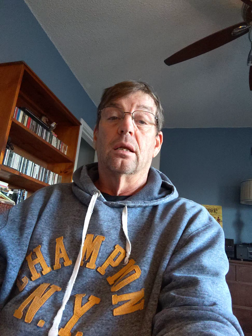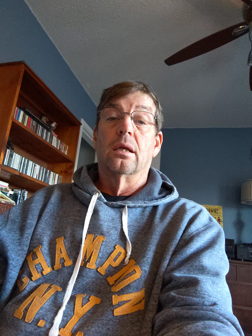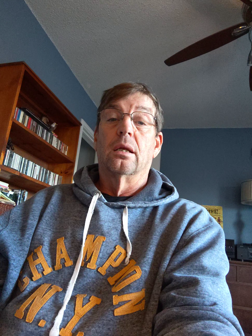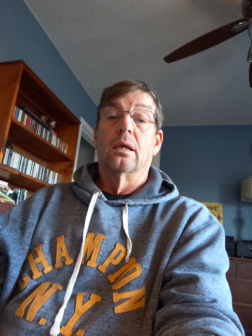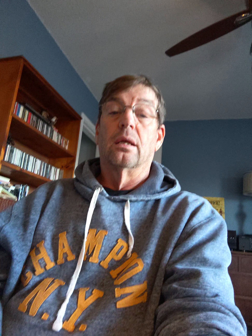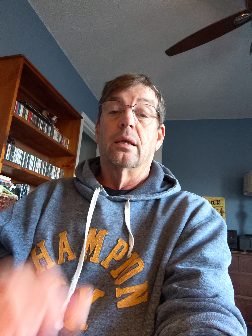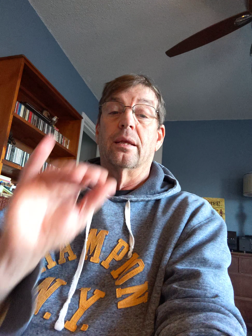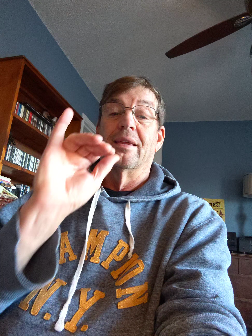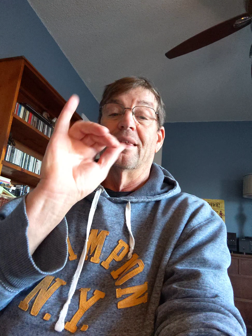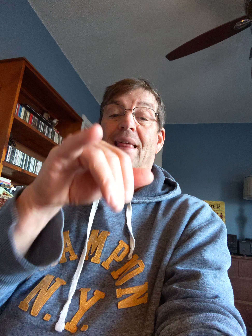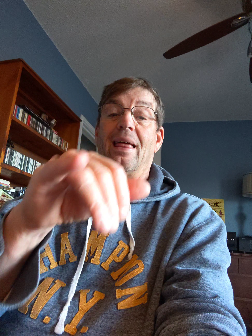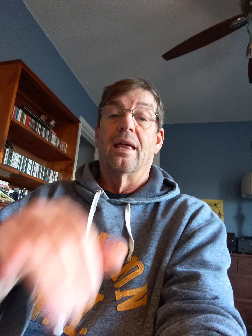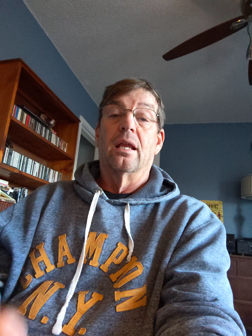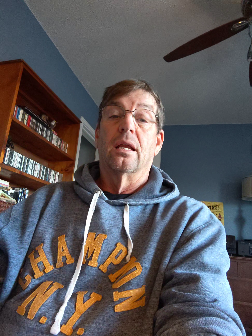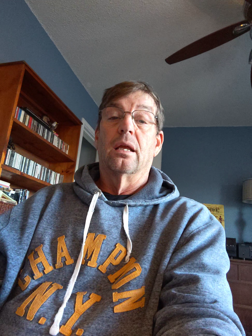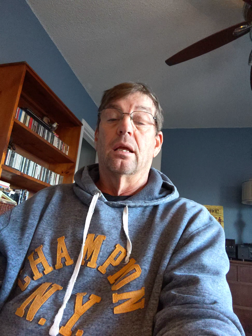that